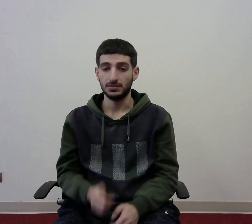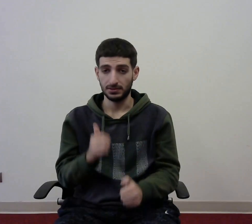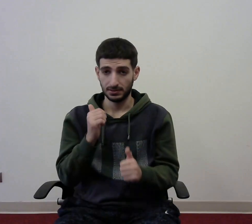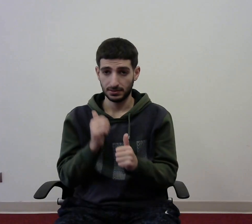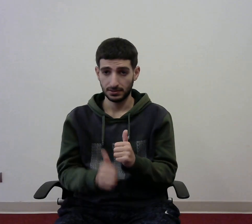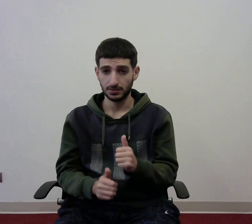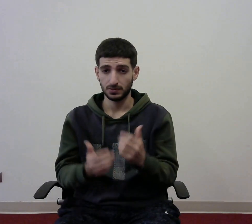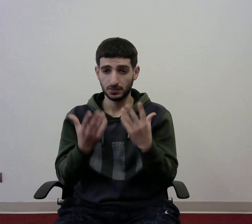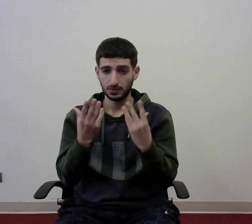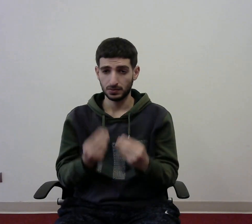hər gün